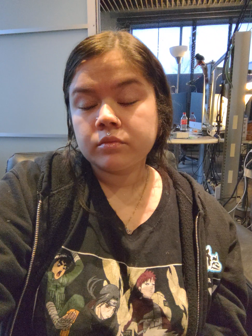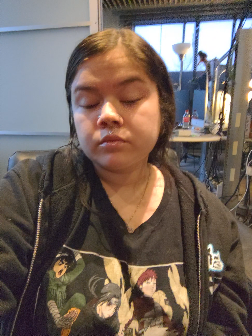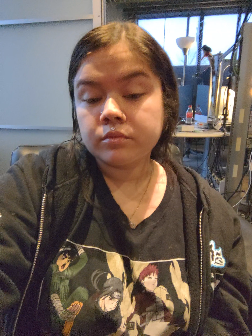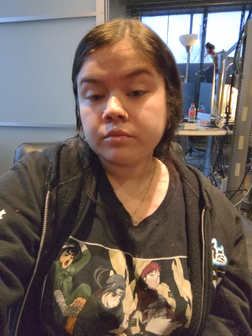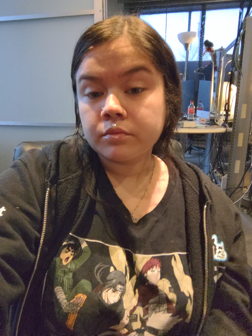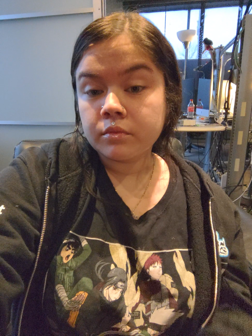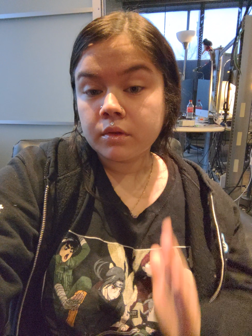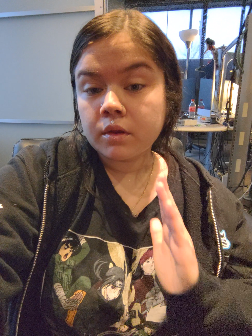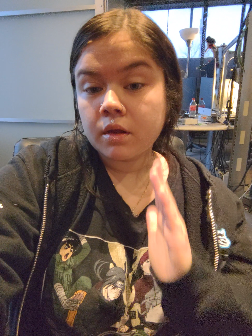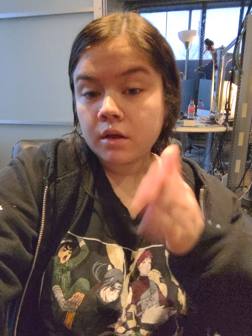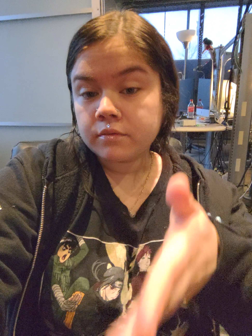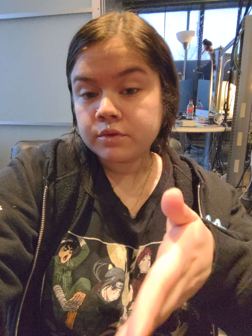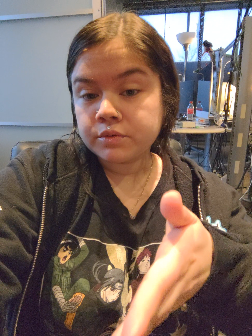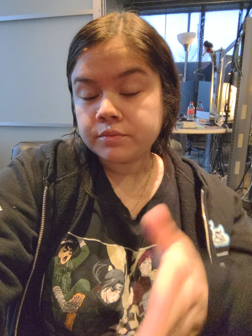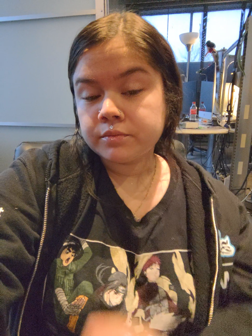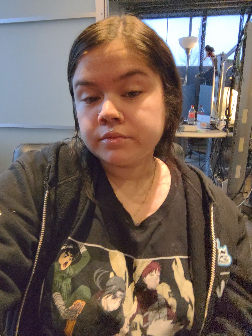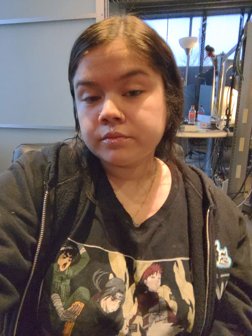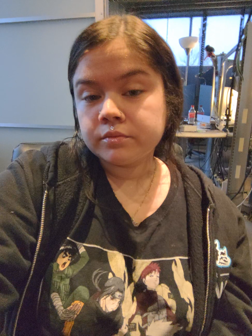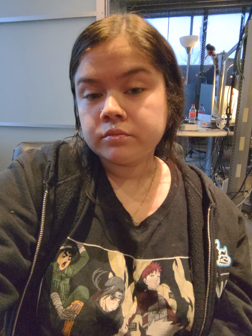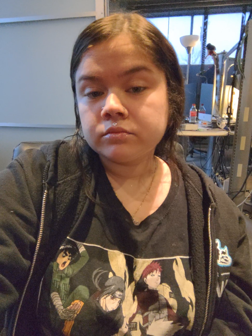after